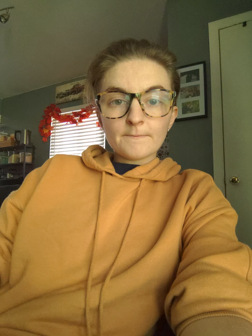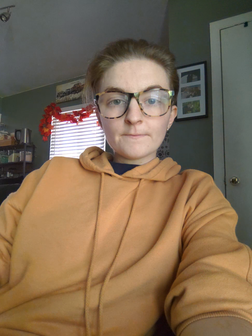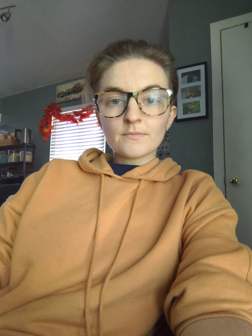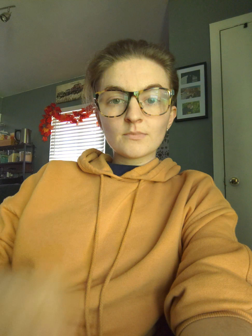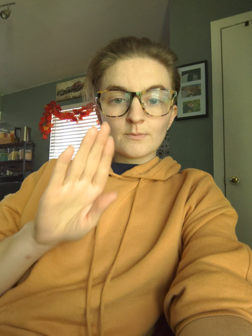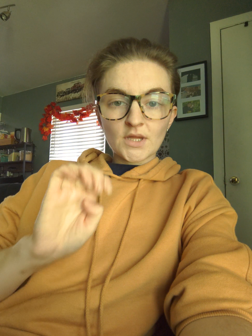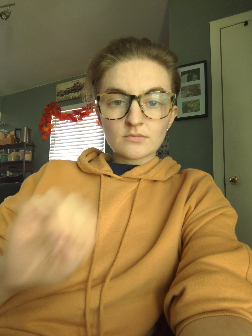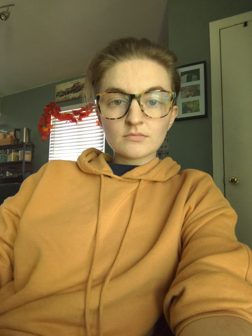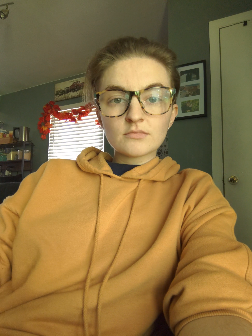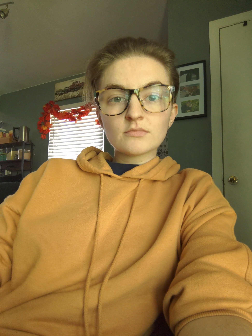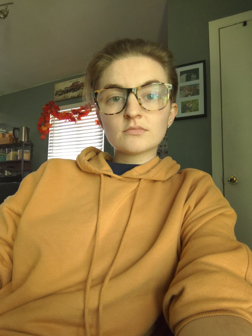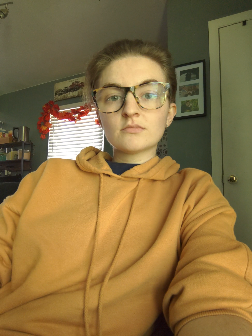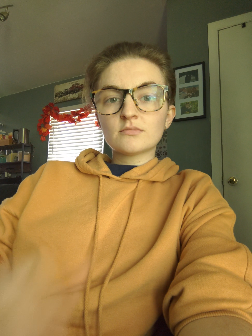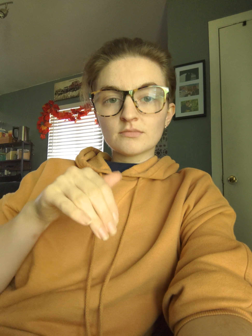be